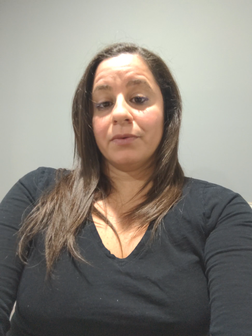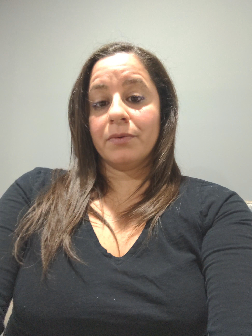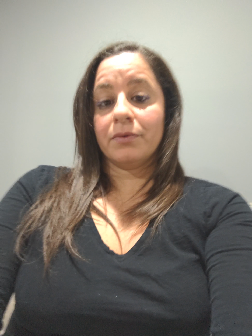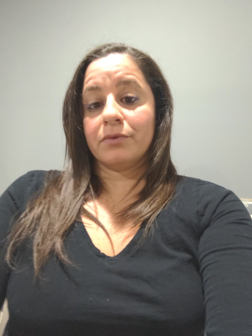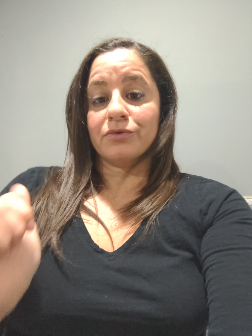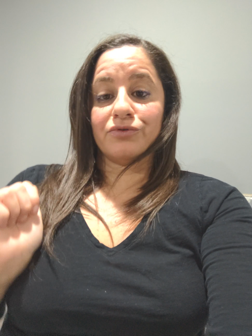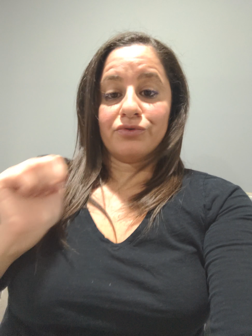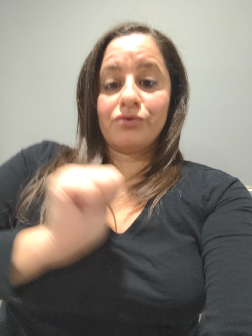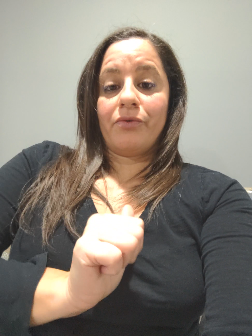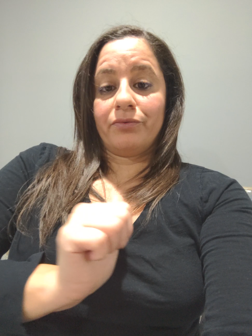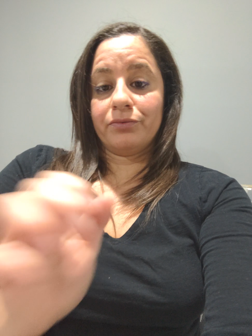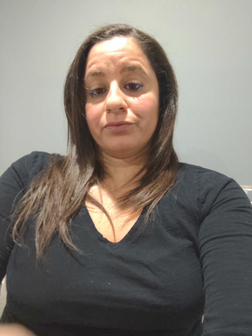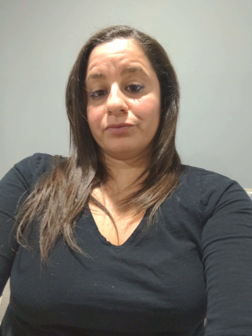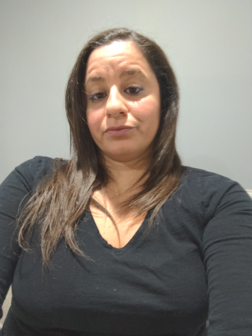jacket